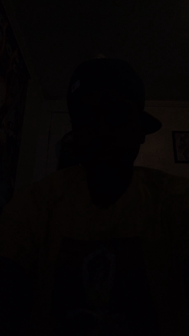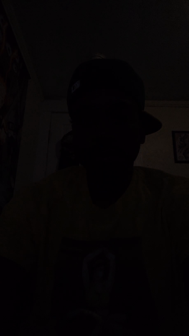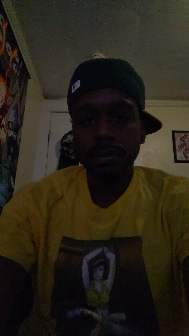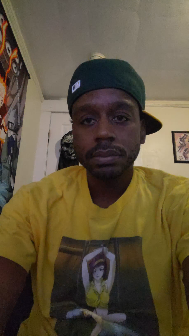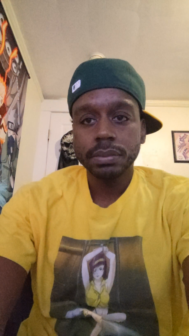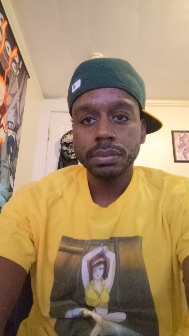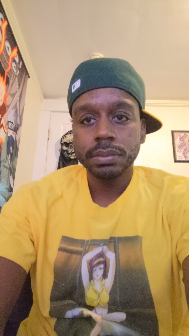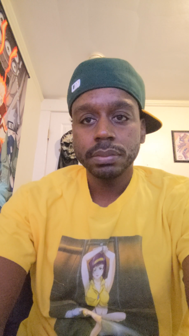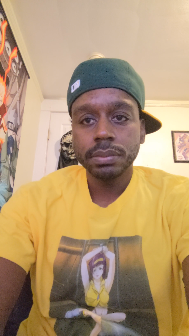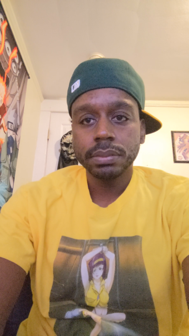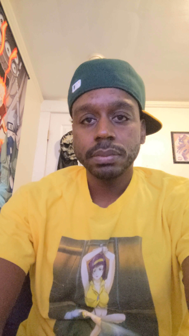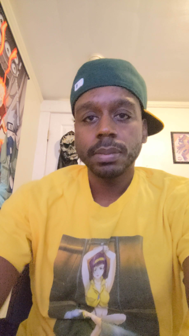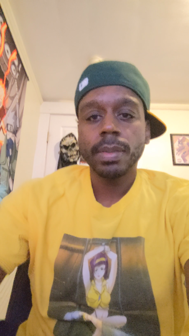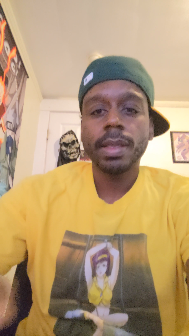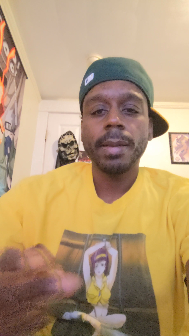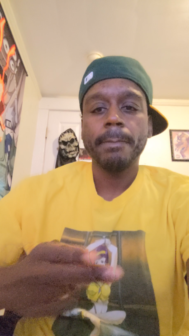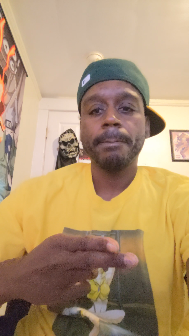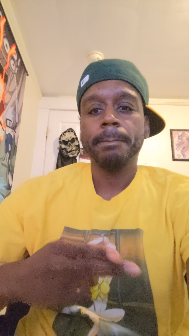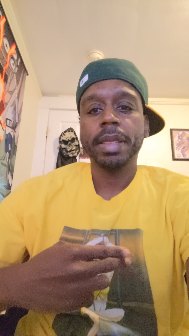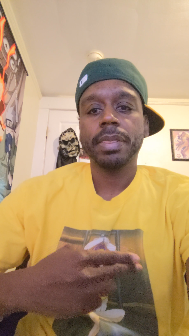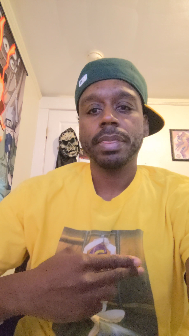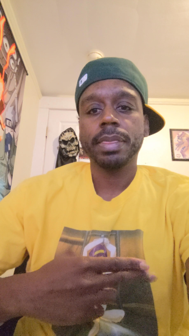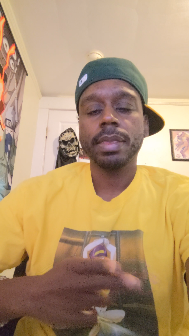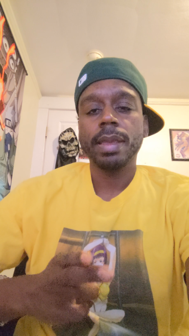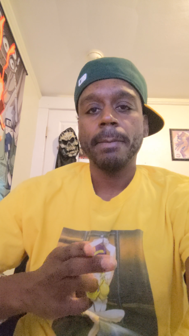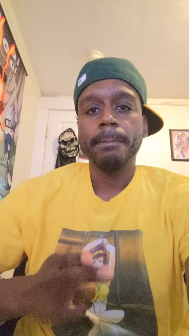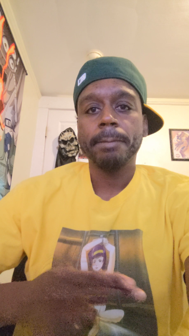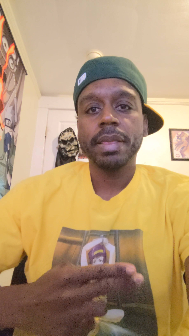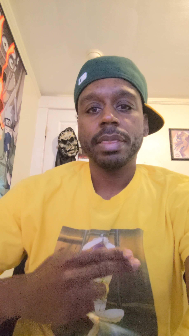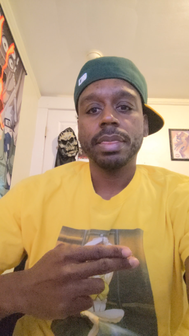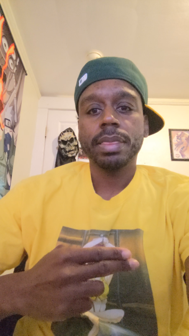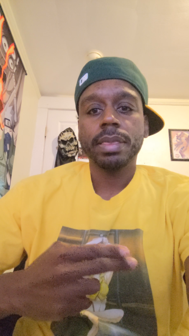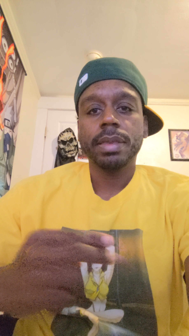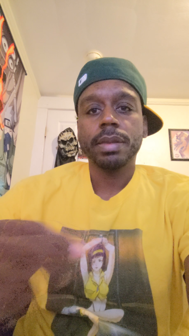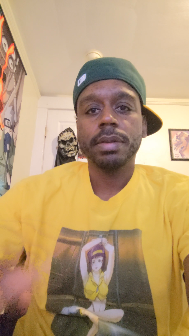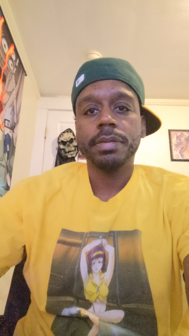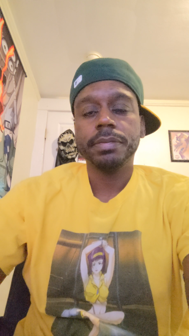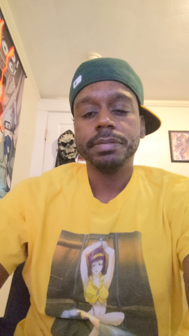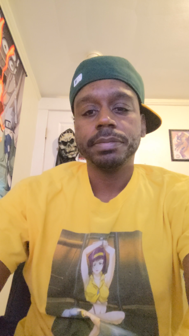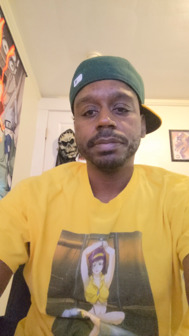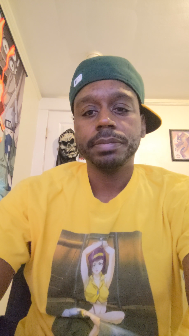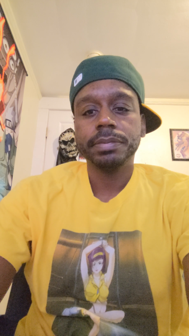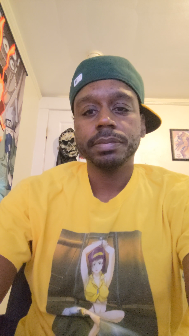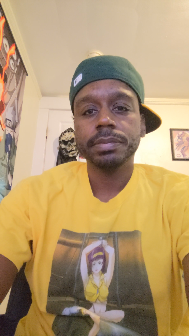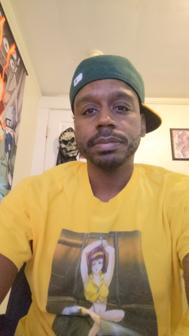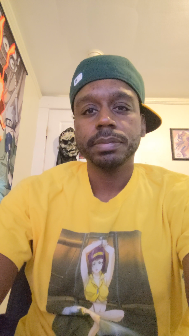belt